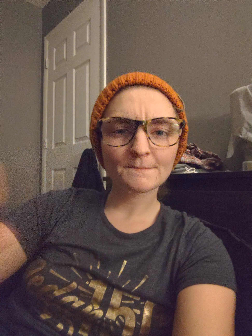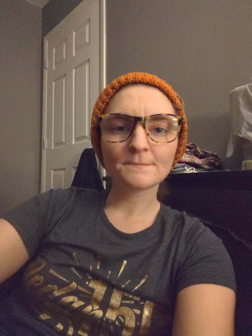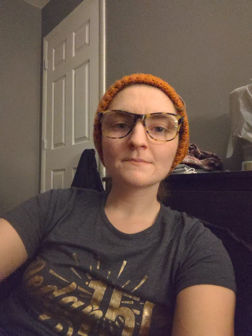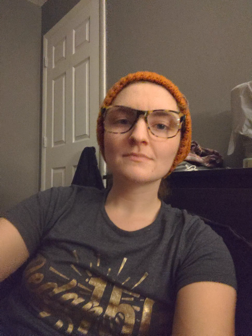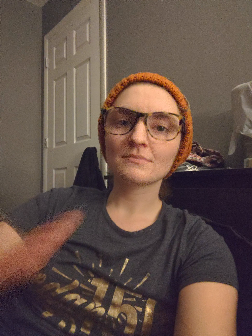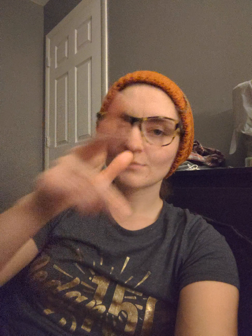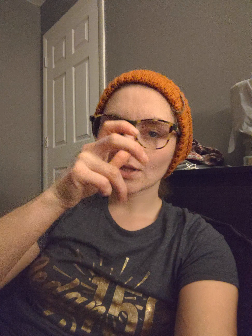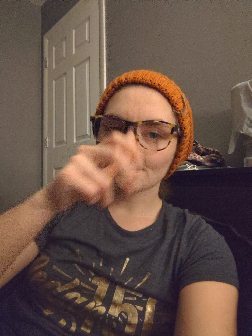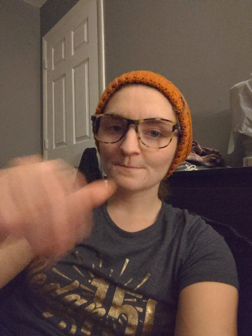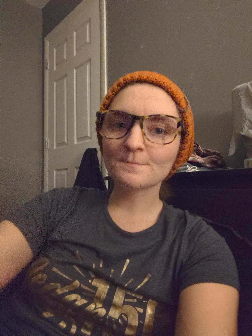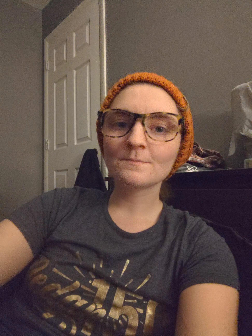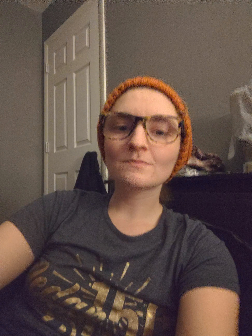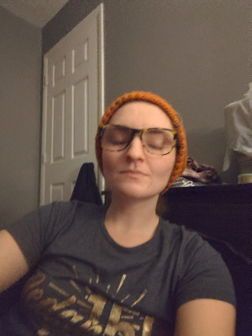bug